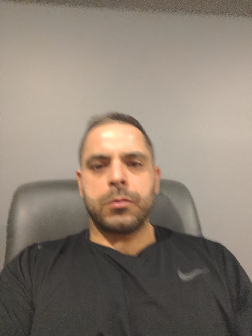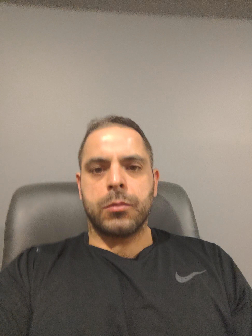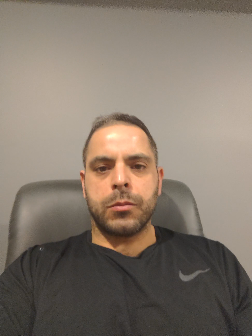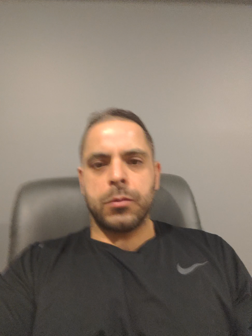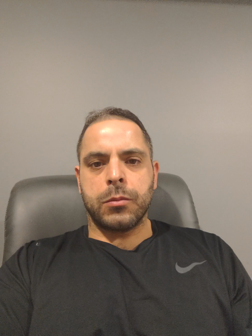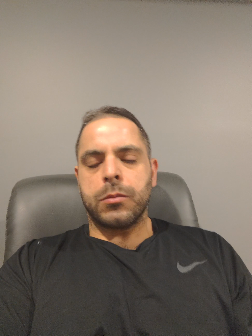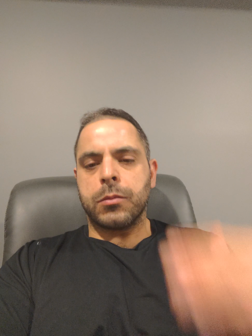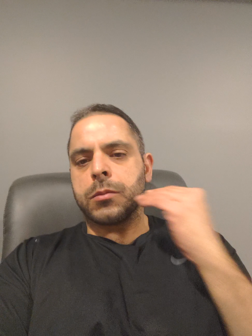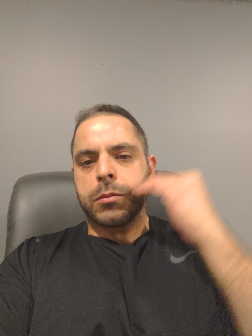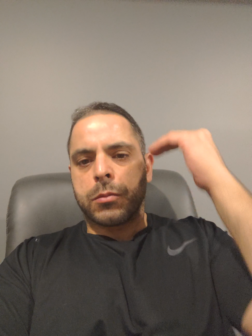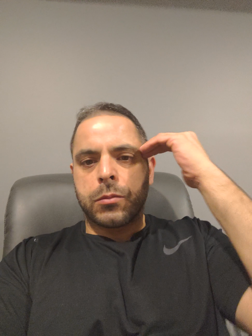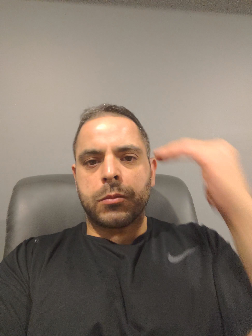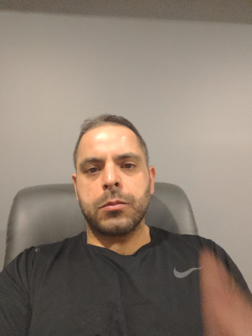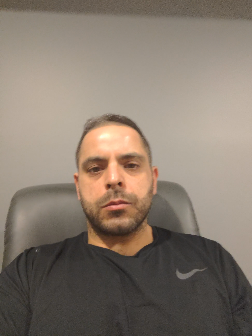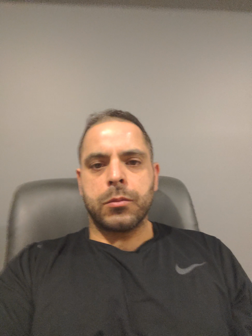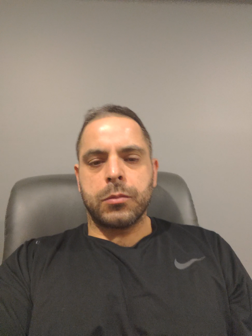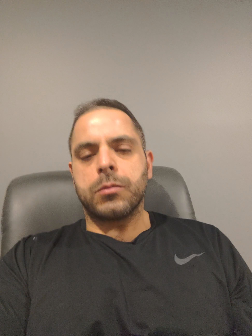head